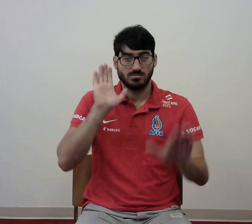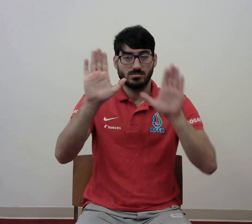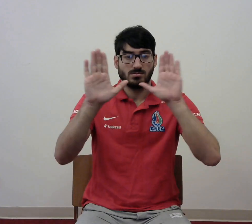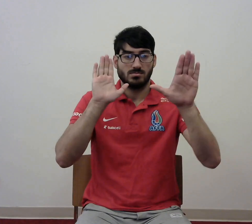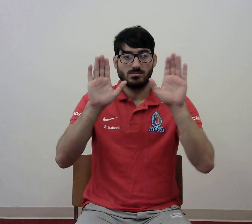sərgi